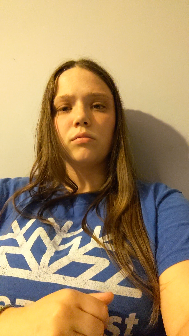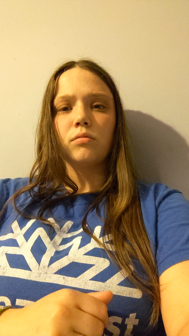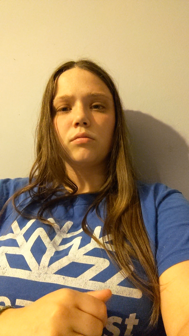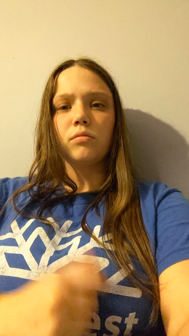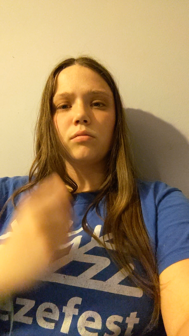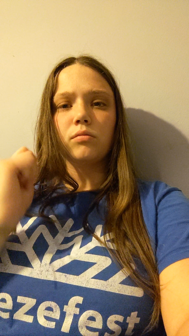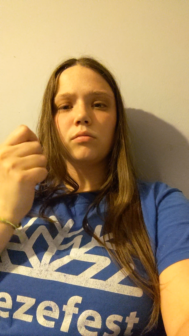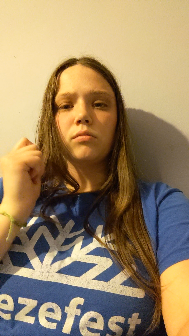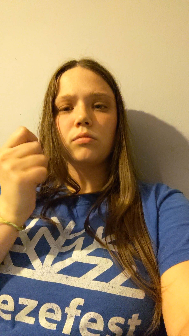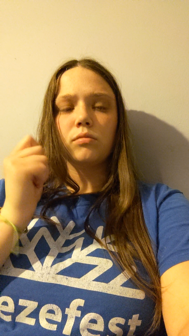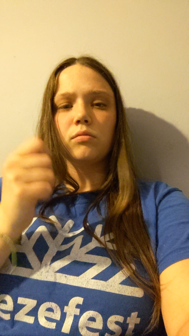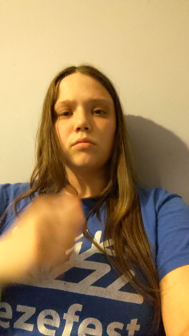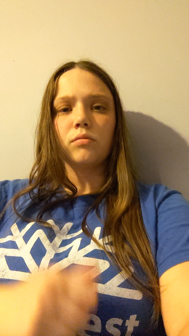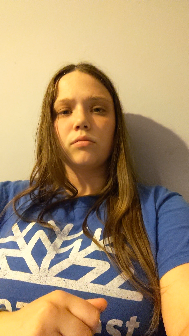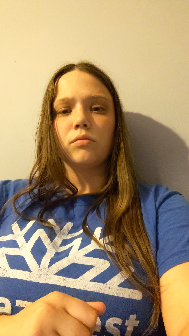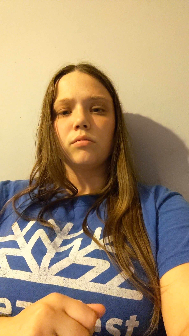bat